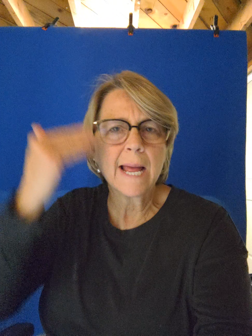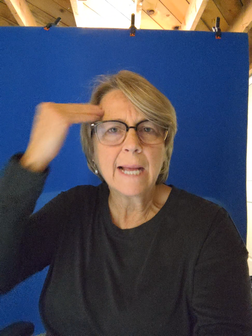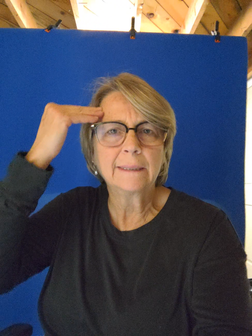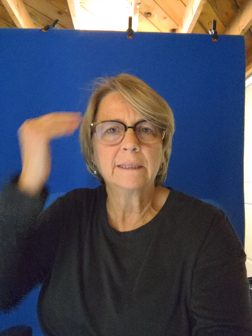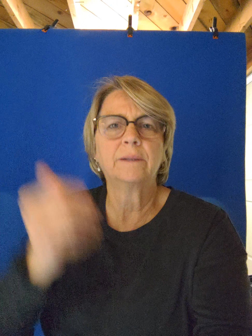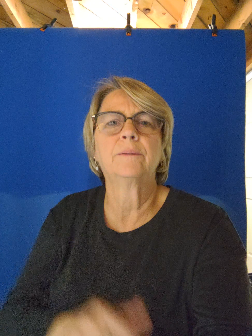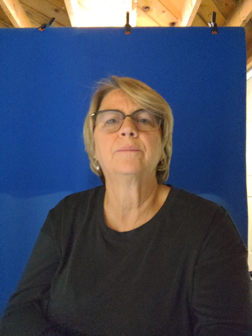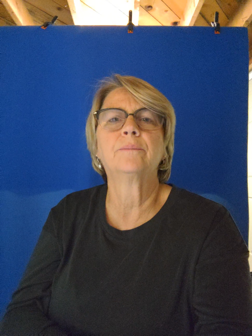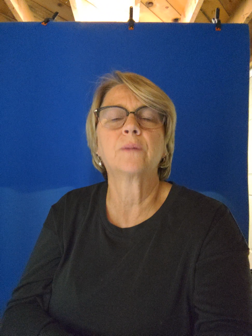head